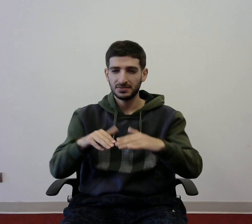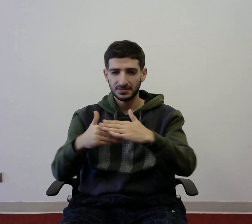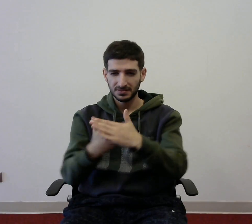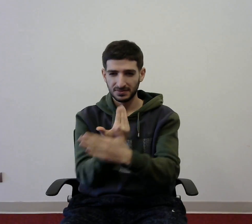yeni